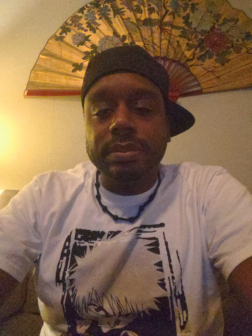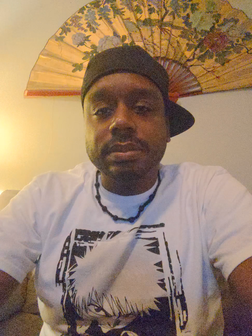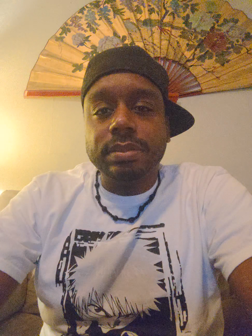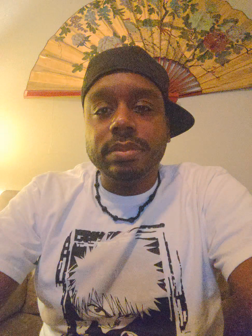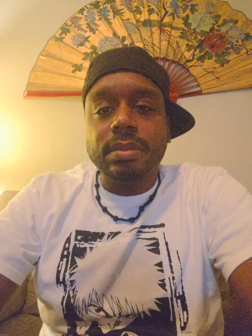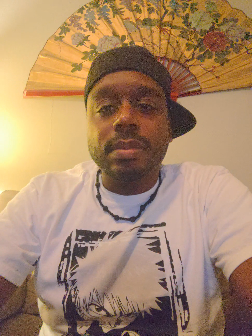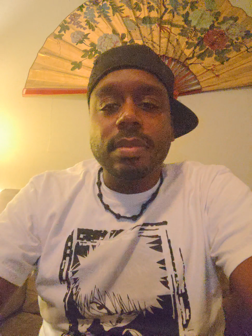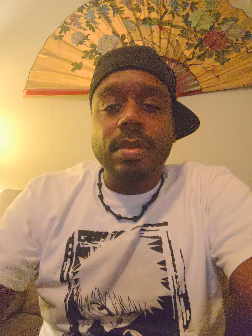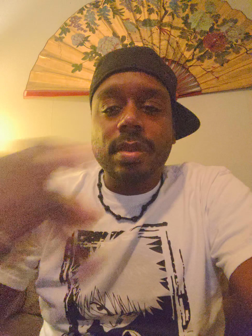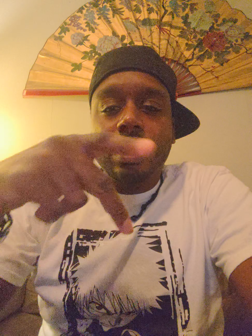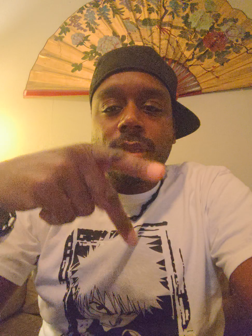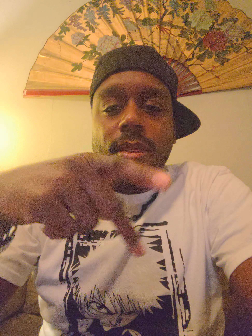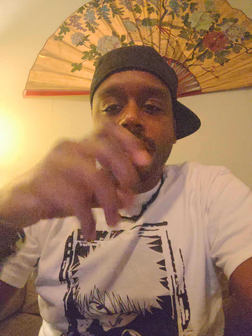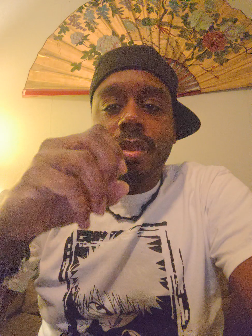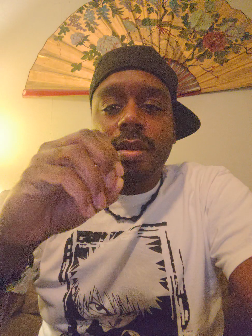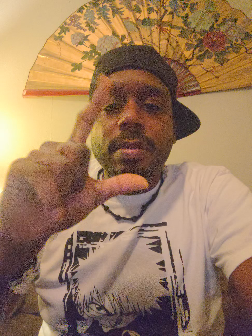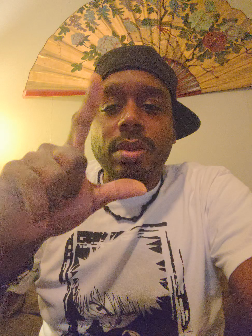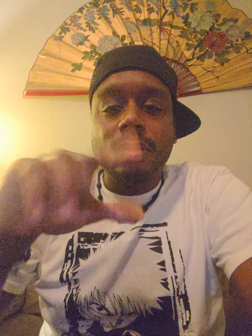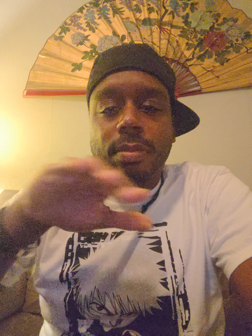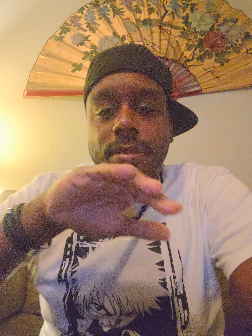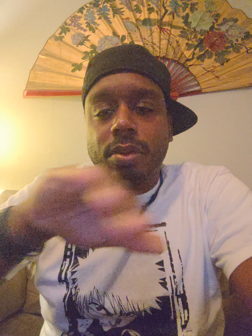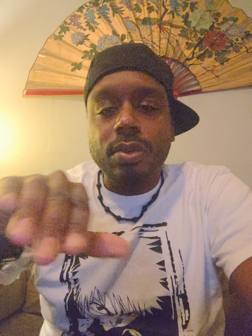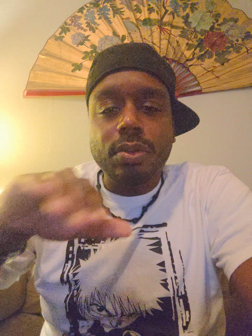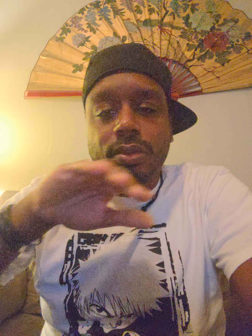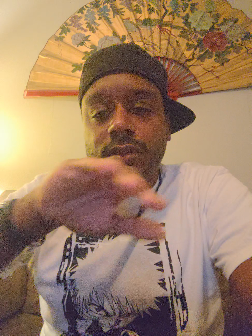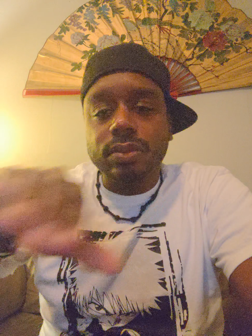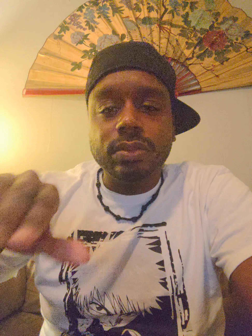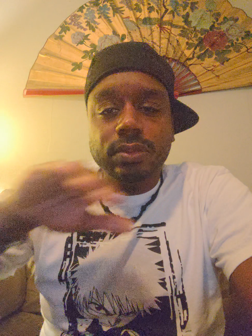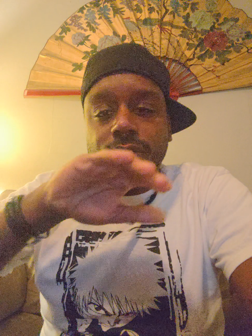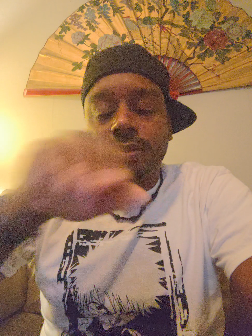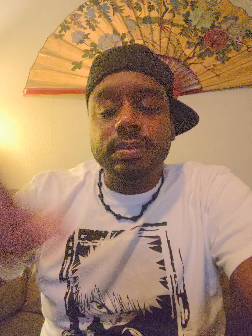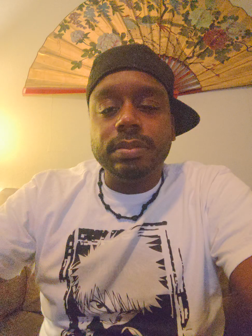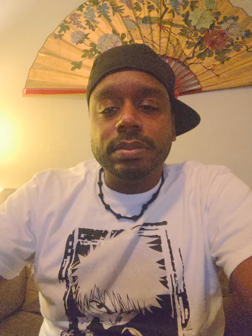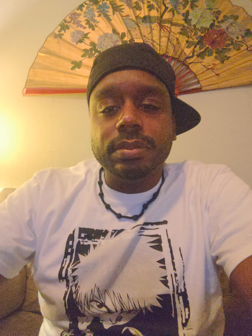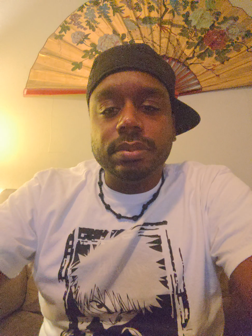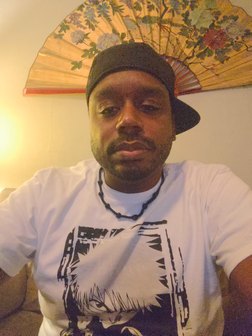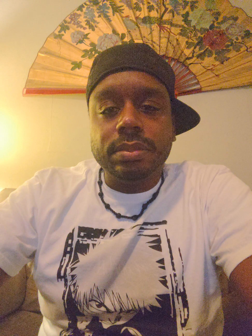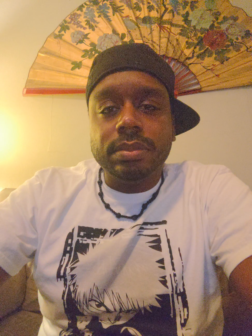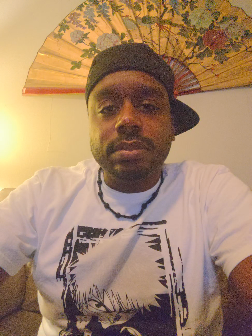pool